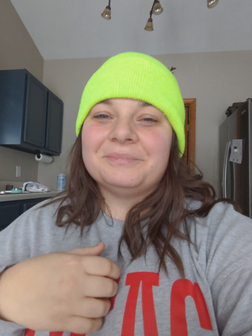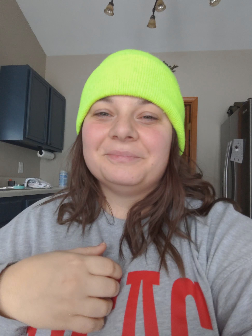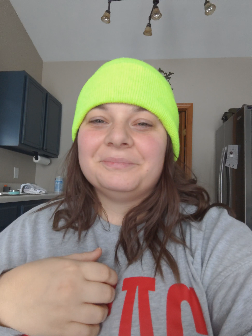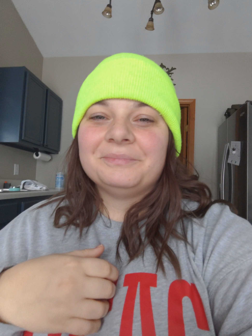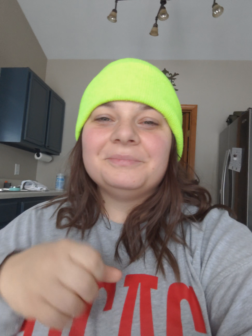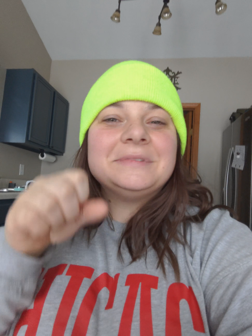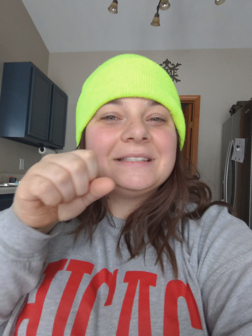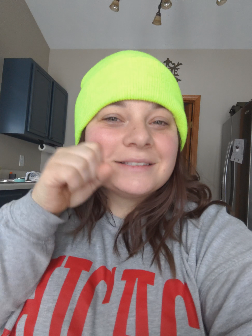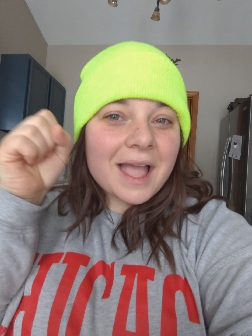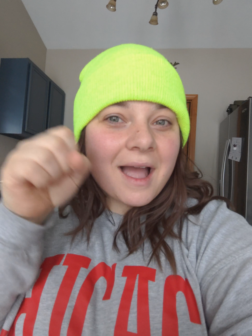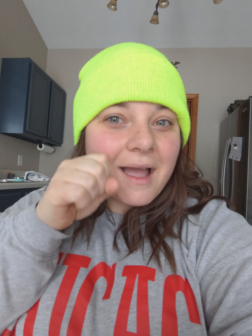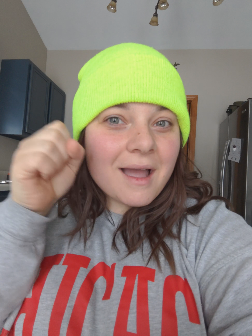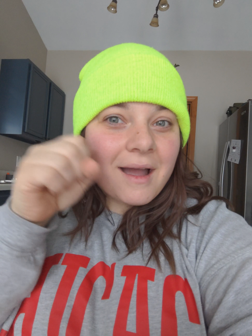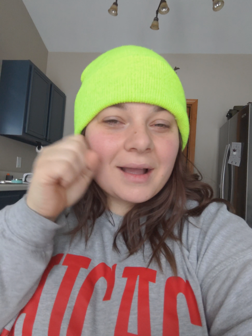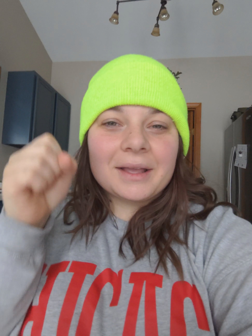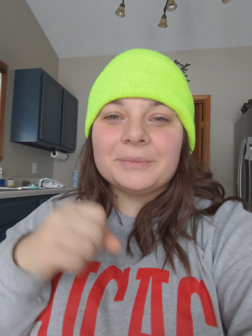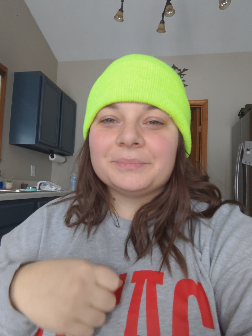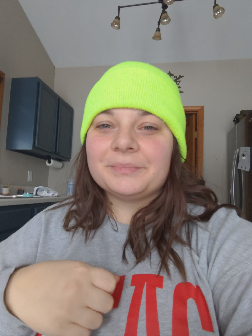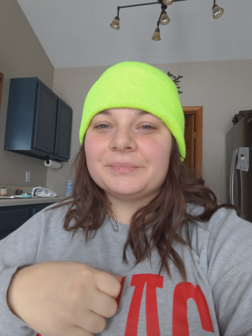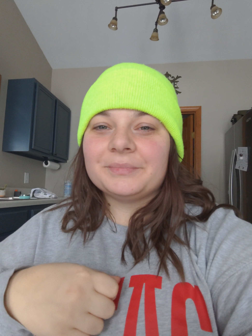snack